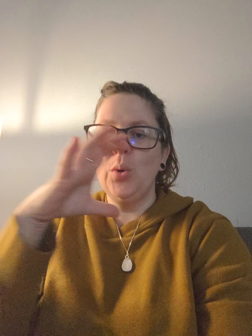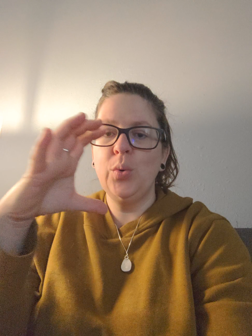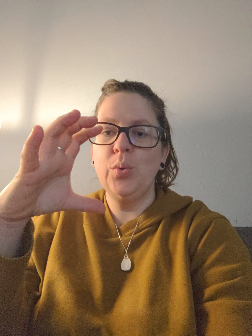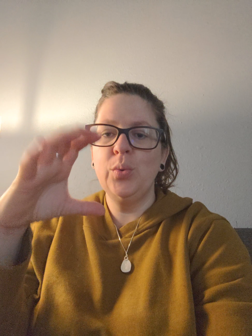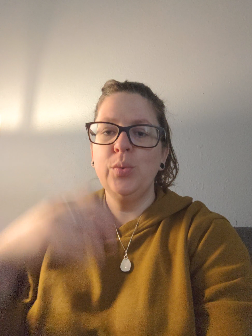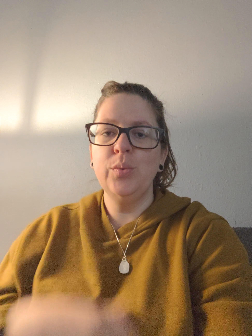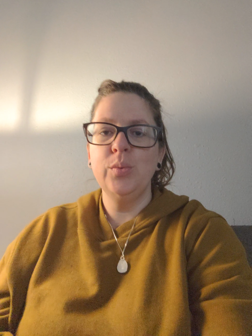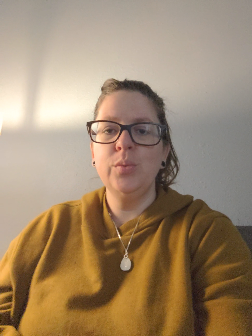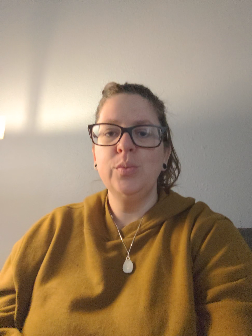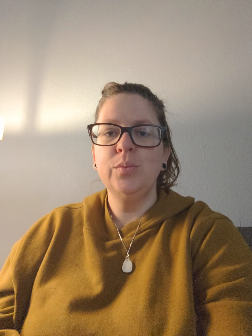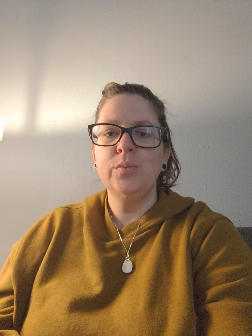balloon